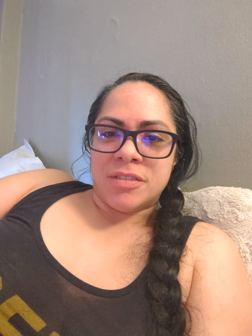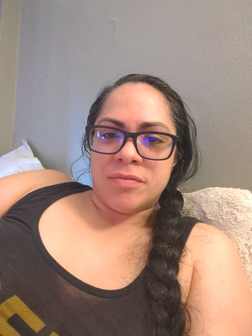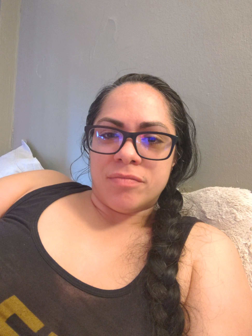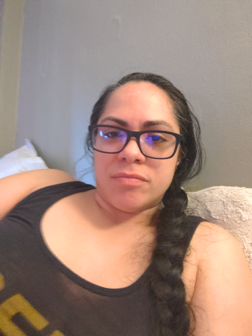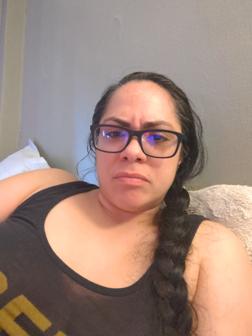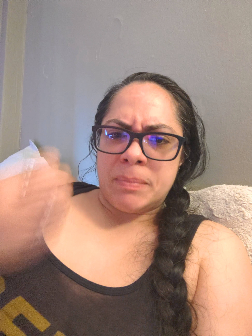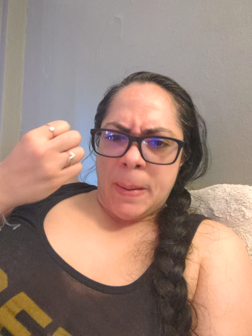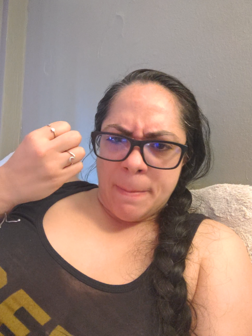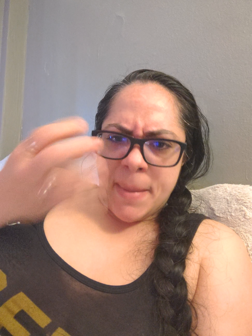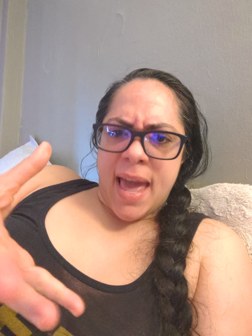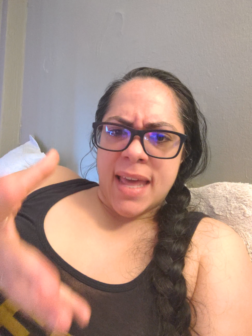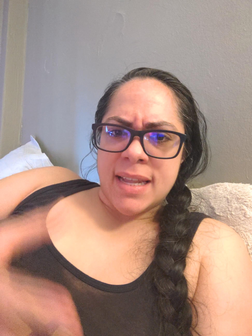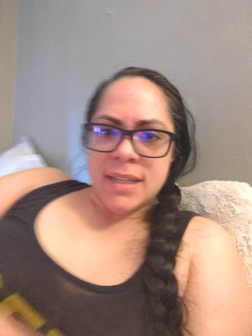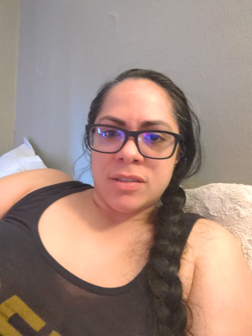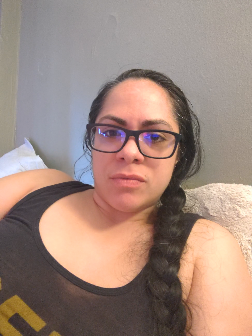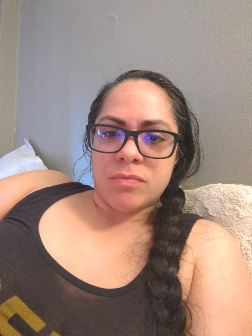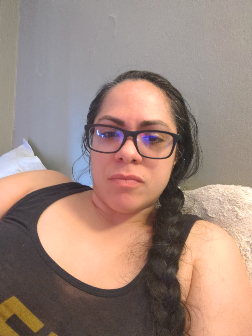many